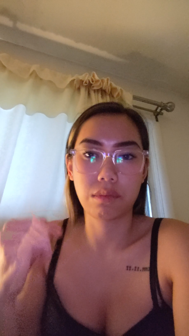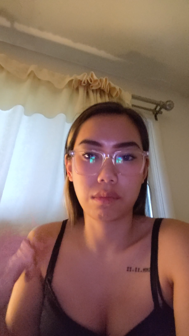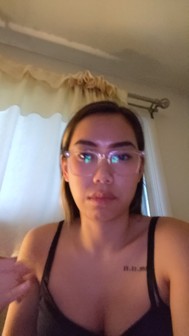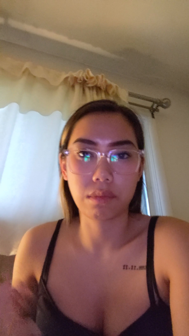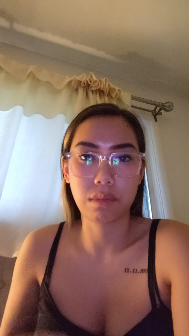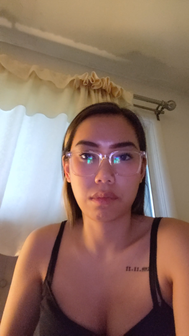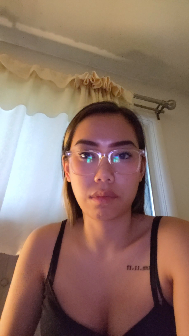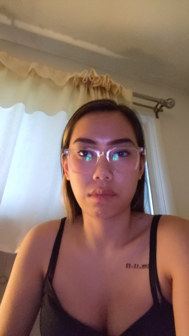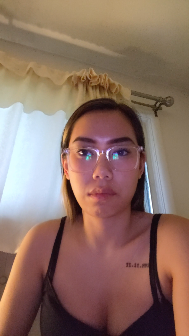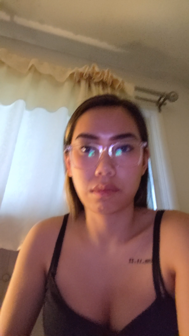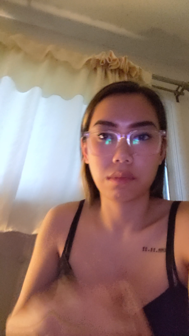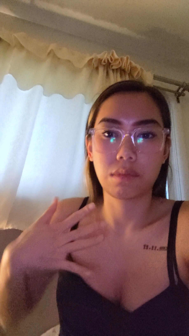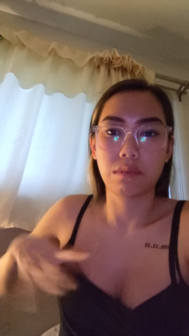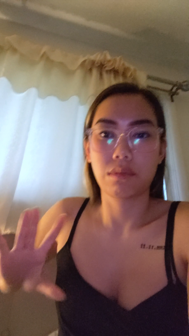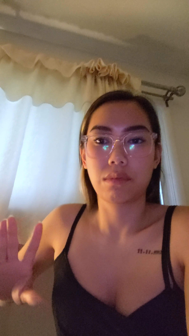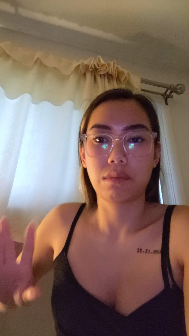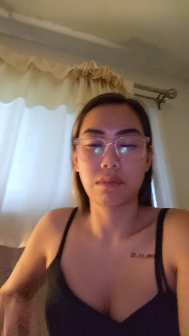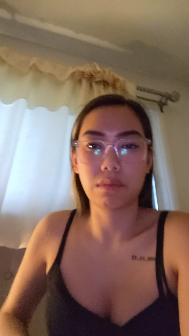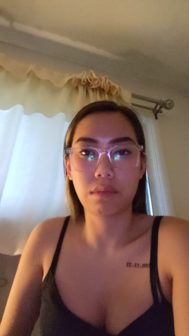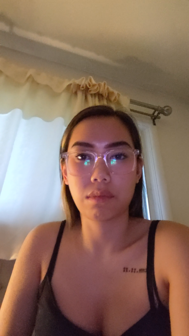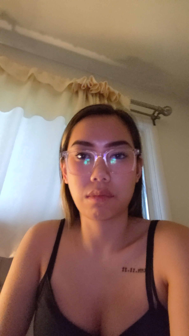dress